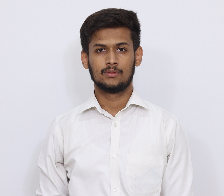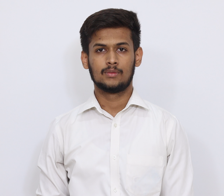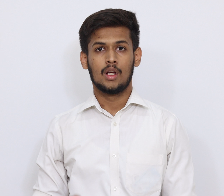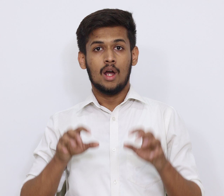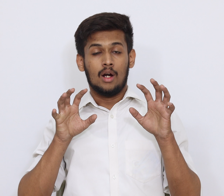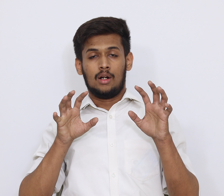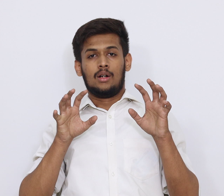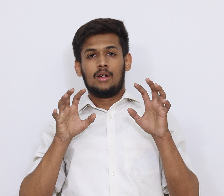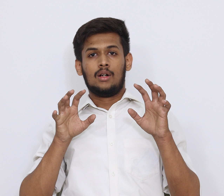scared